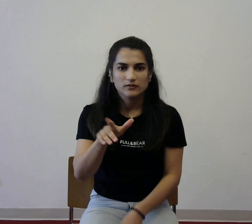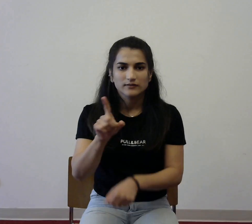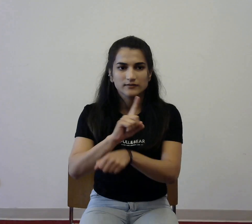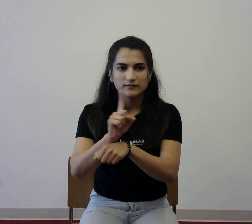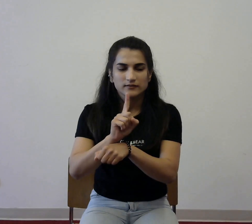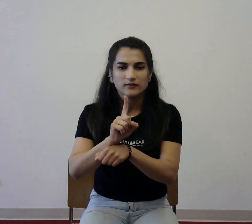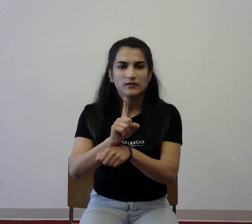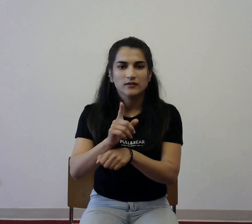qələm